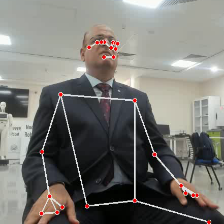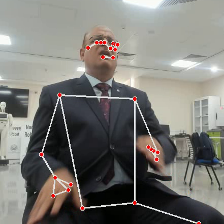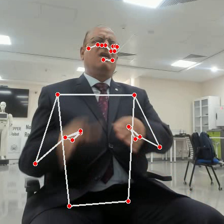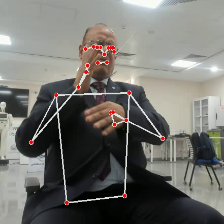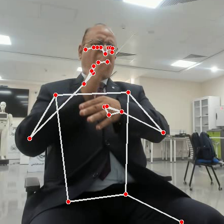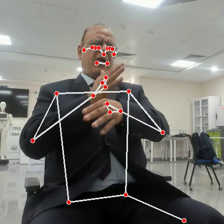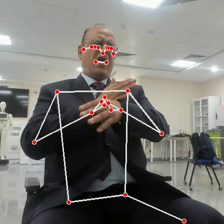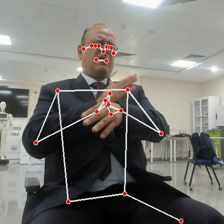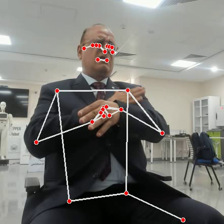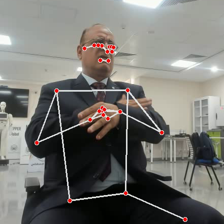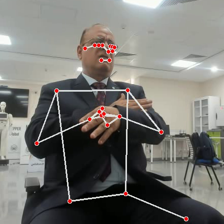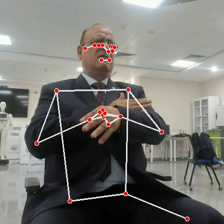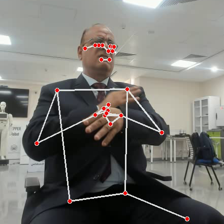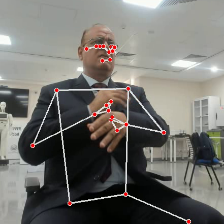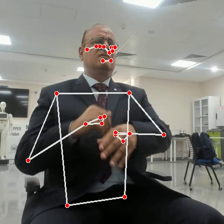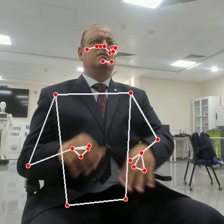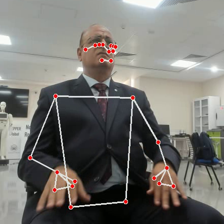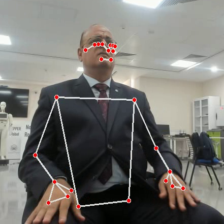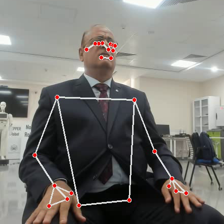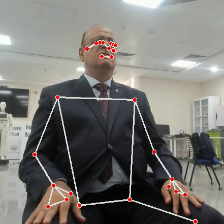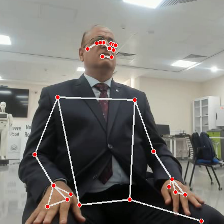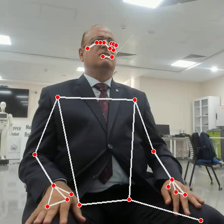t3ban